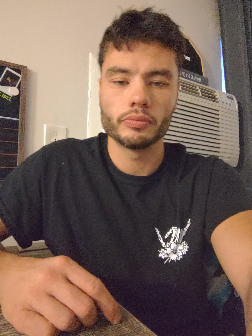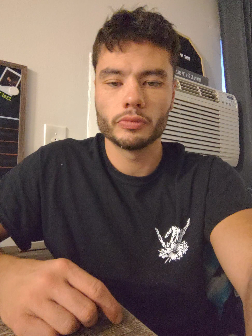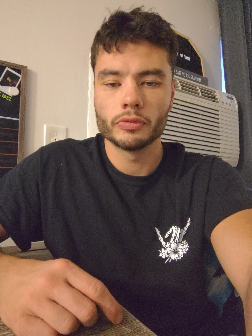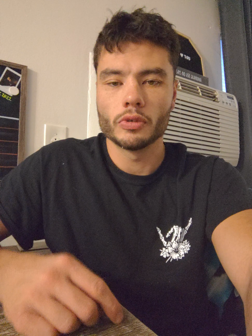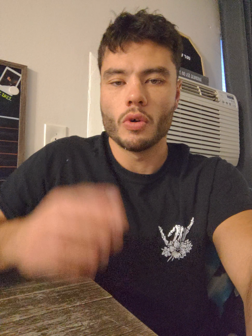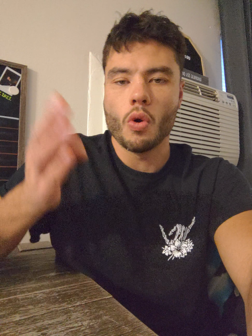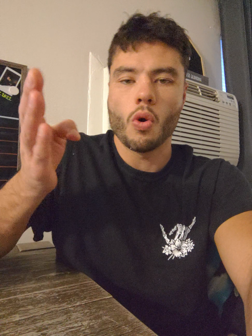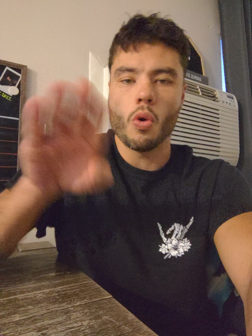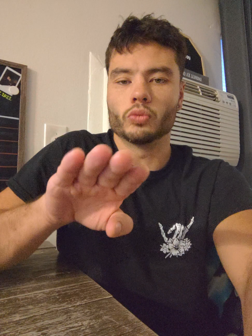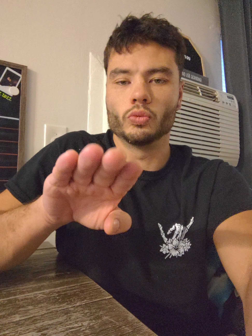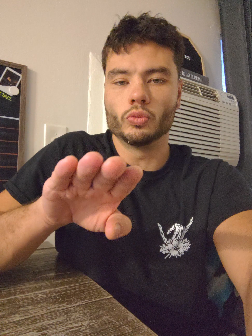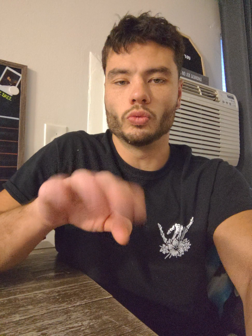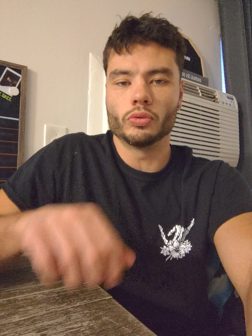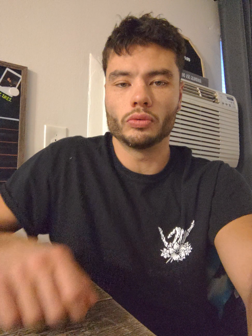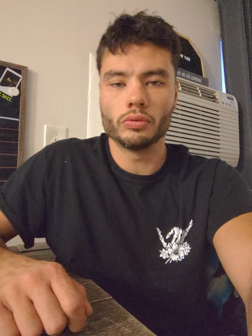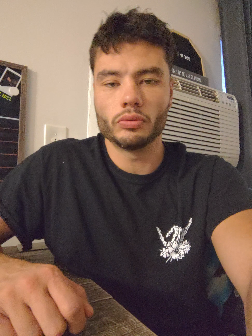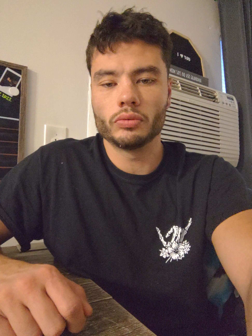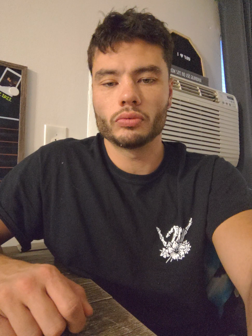close